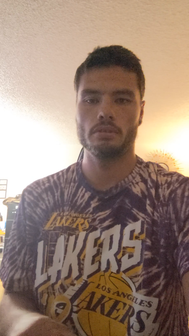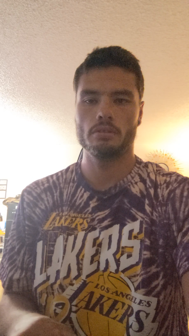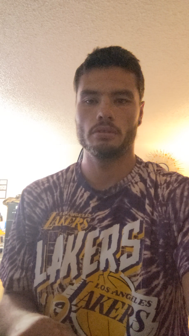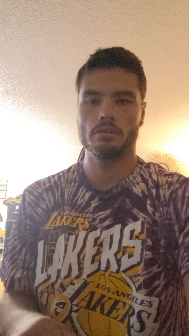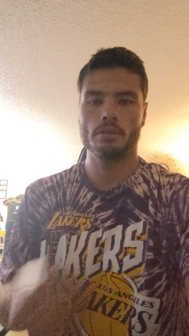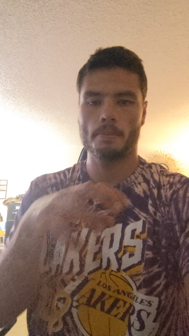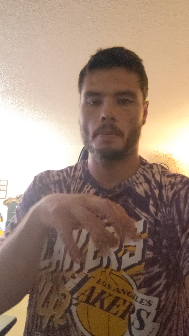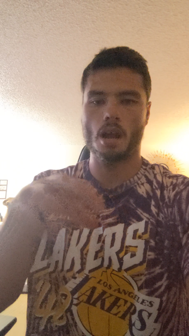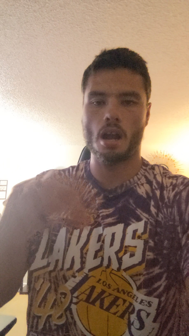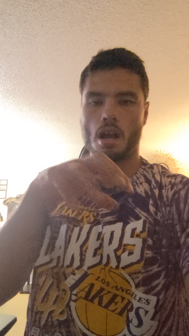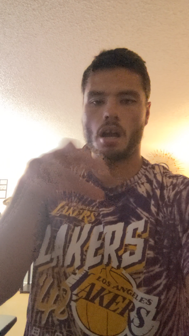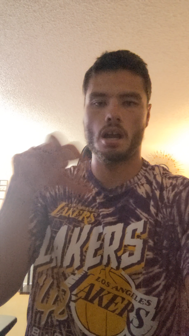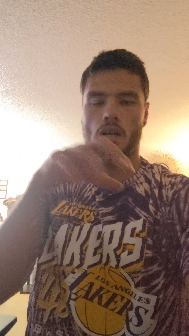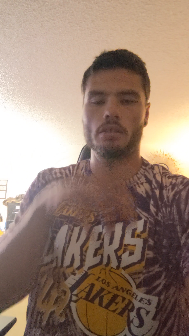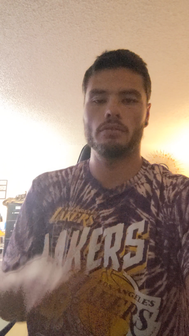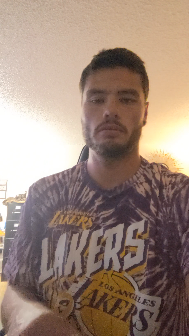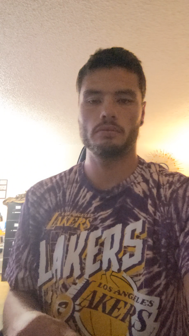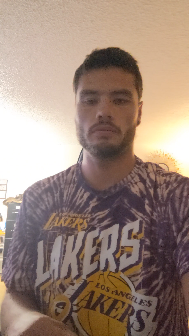block